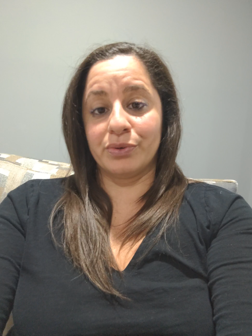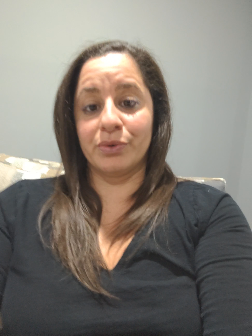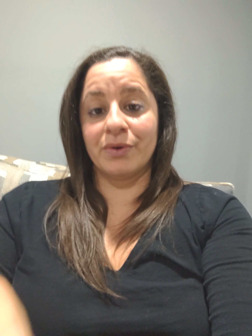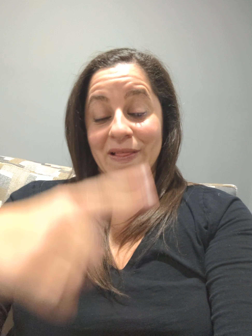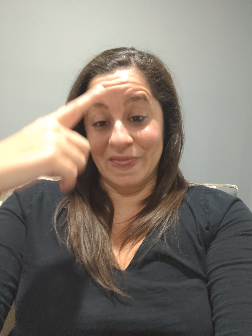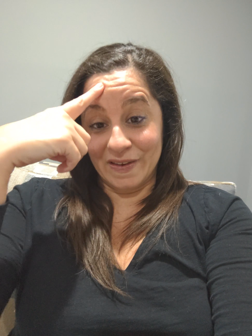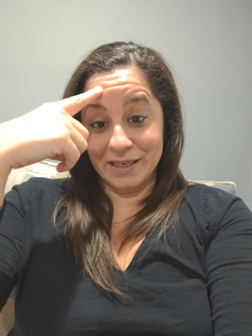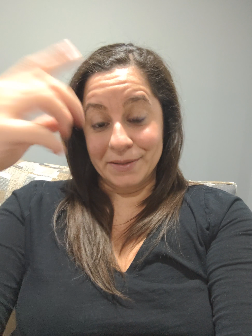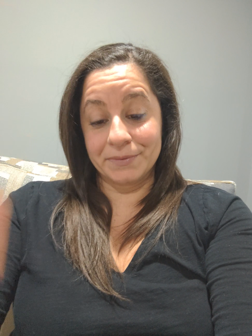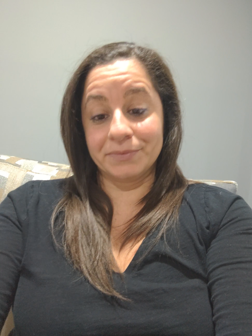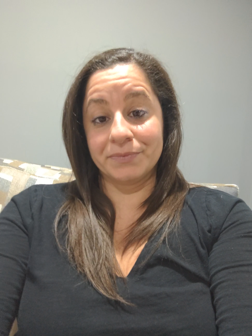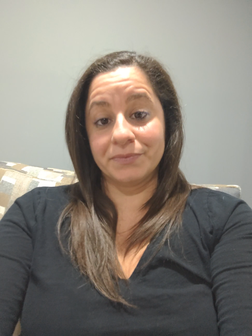think